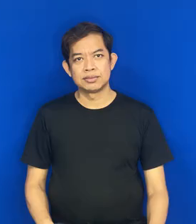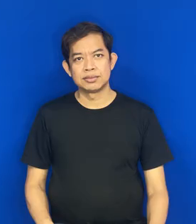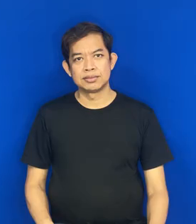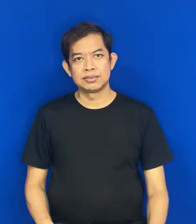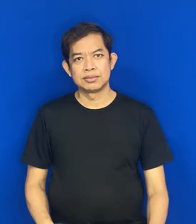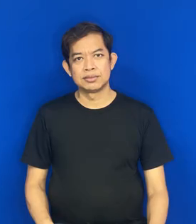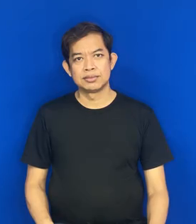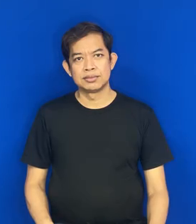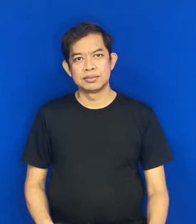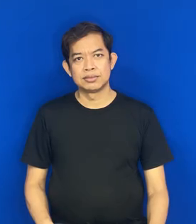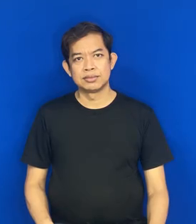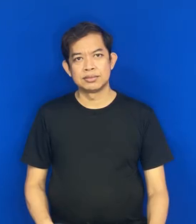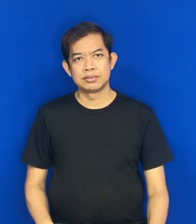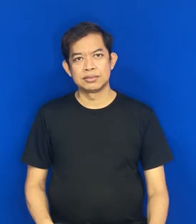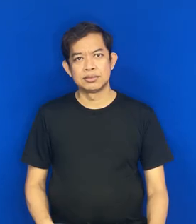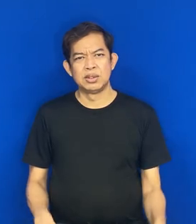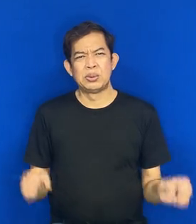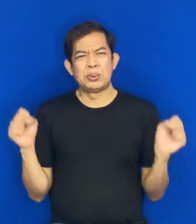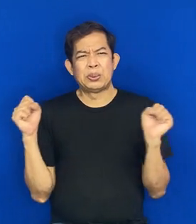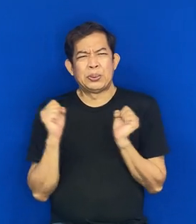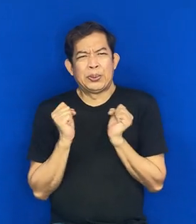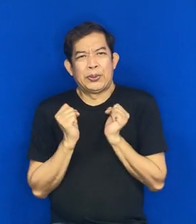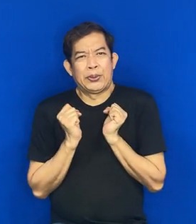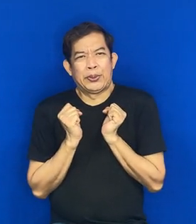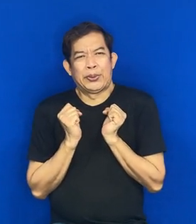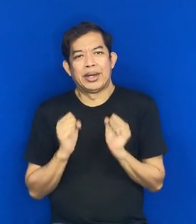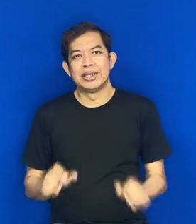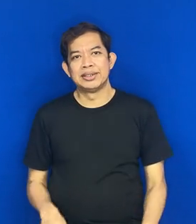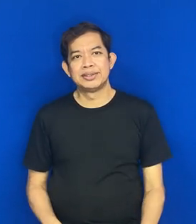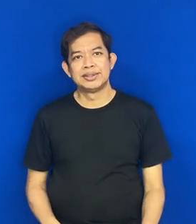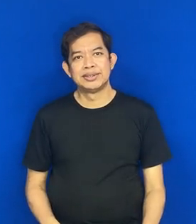cold